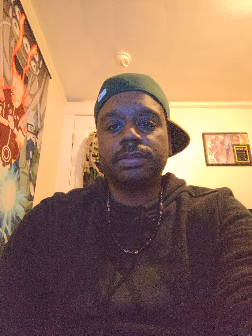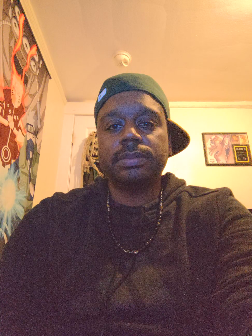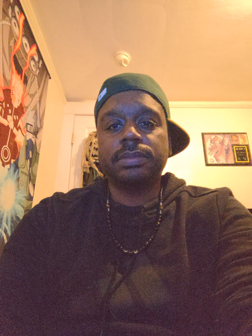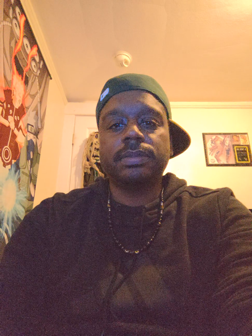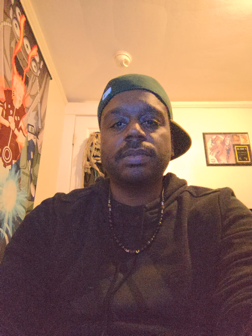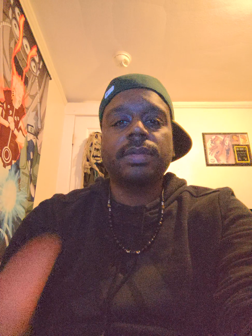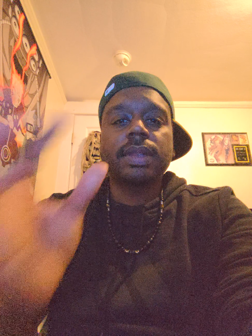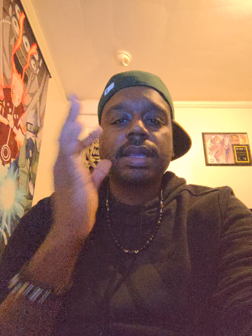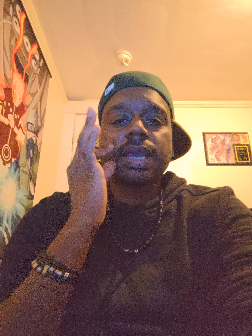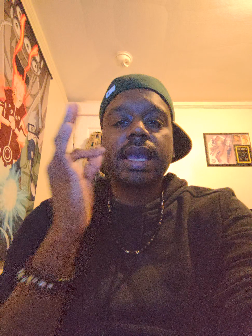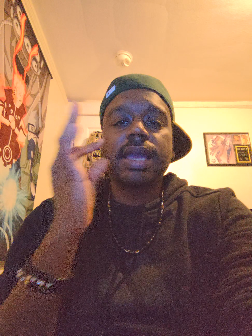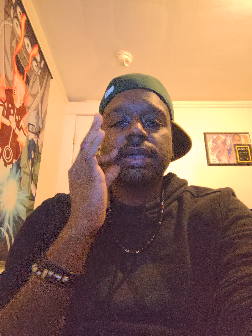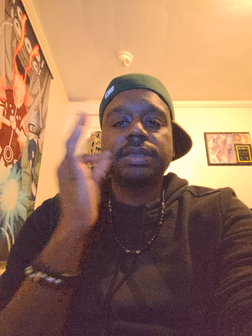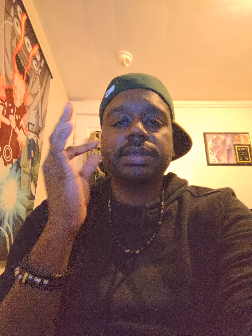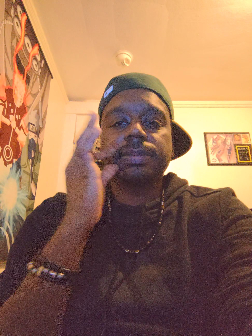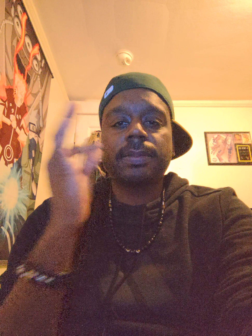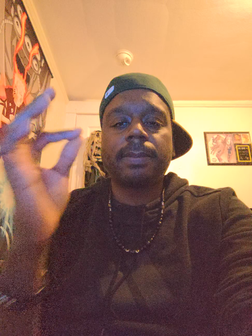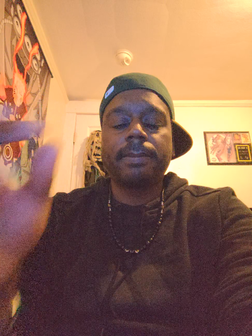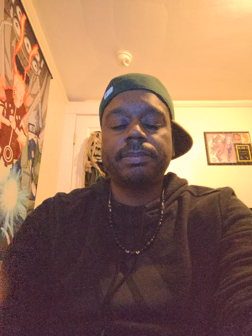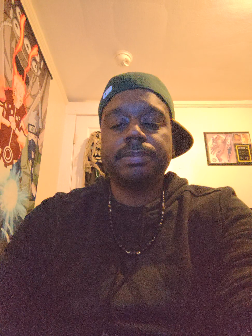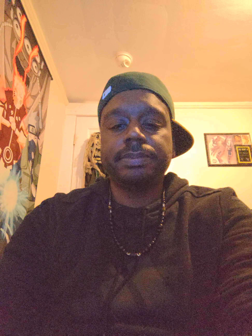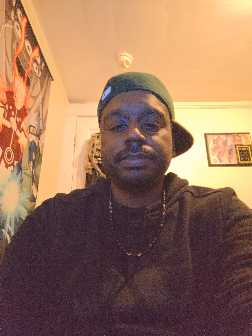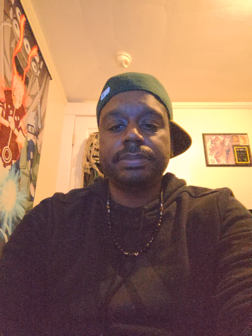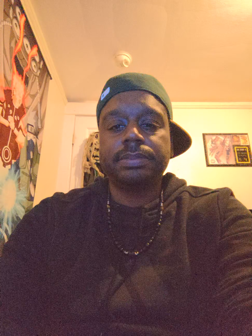cat